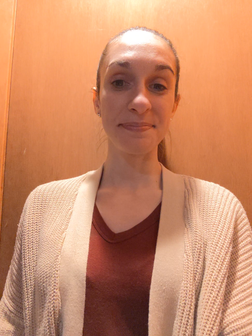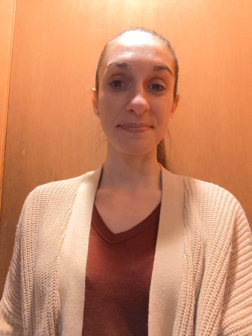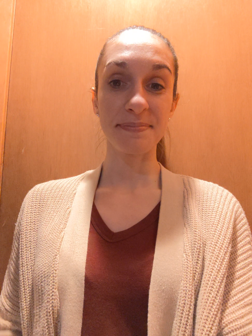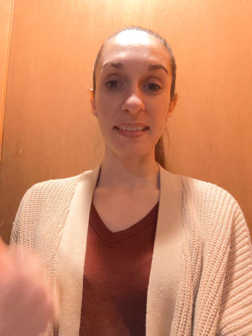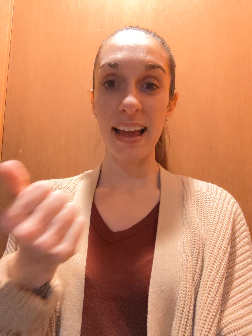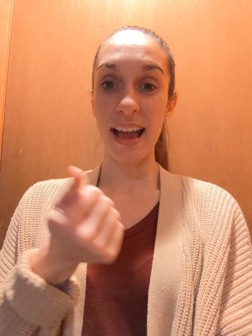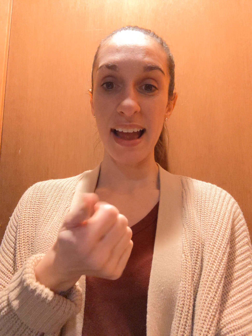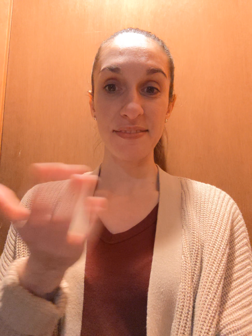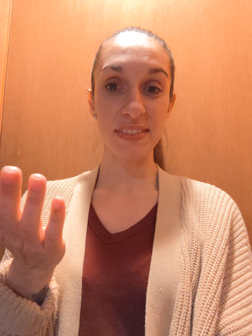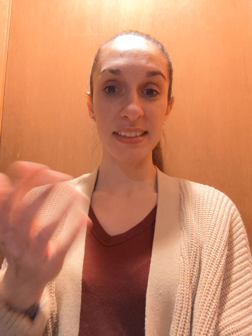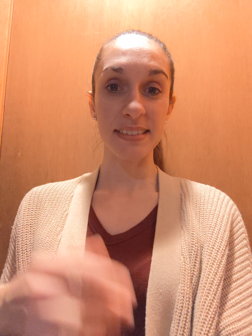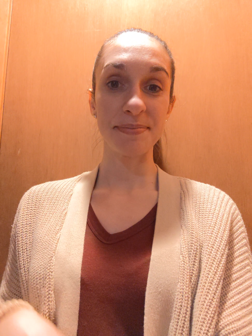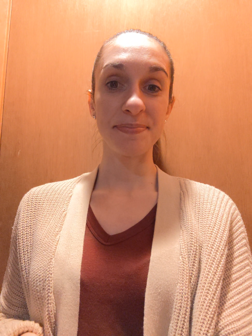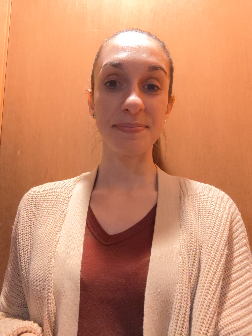every